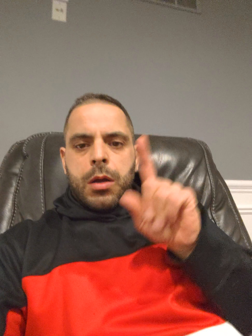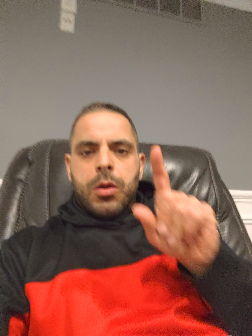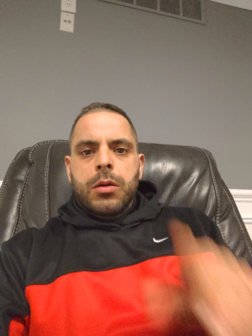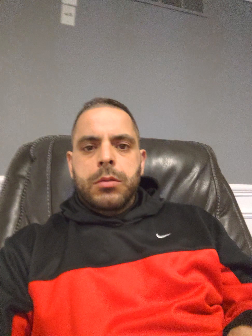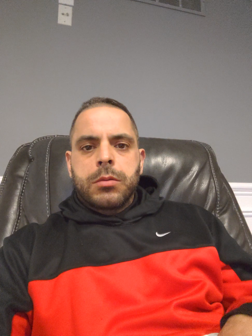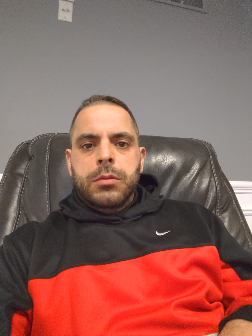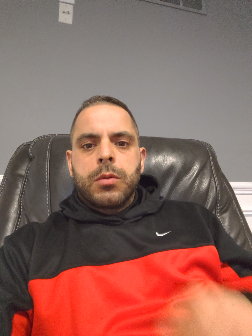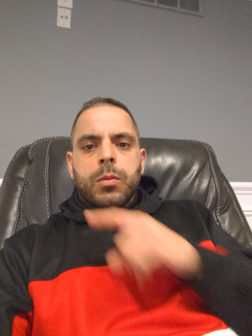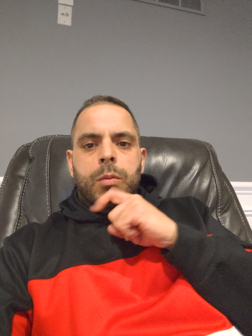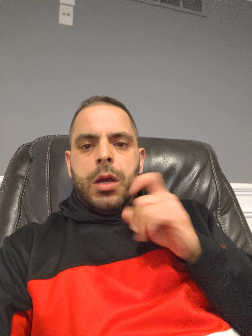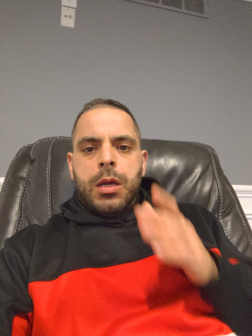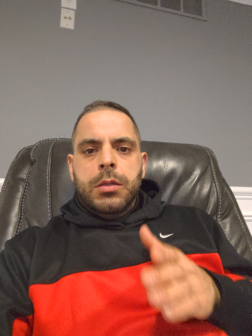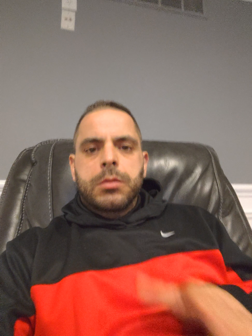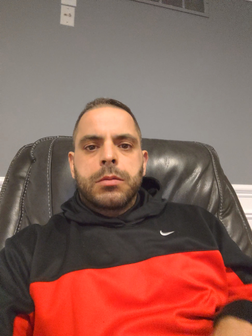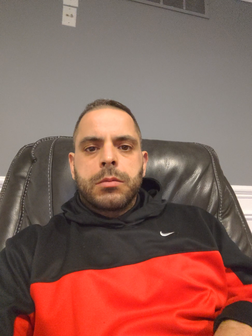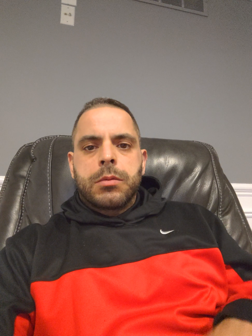dryer